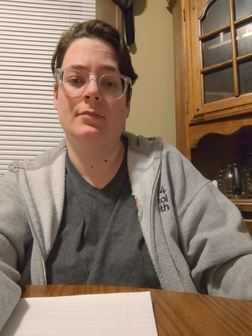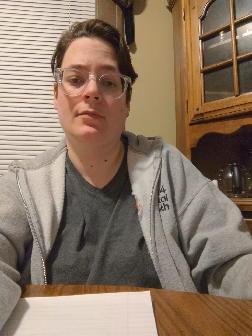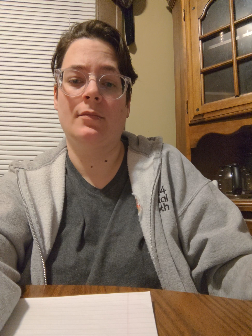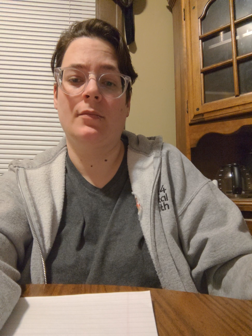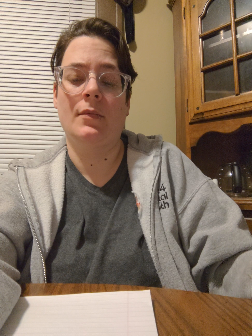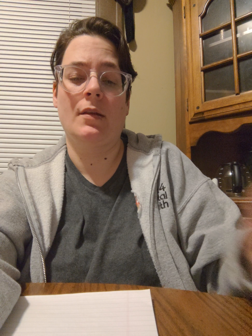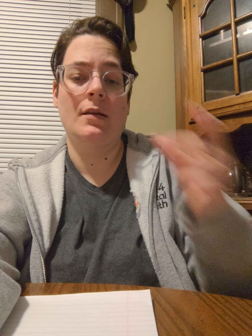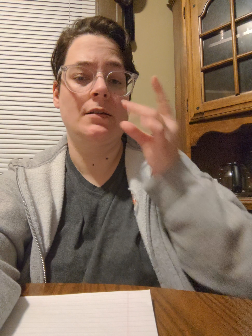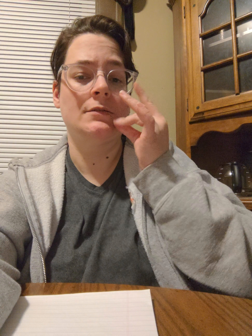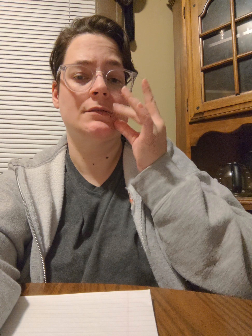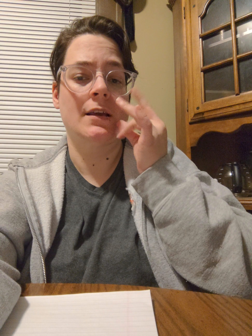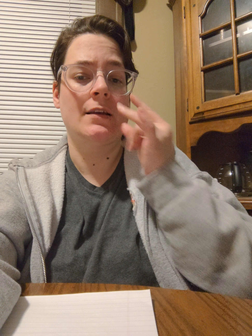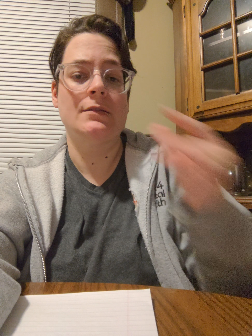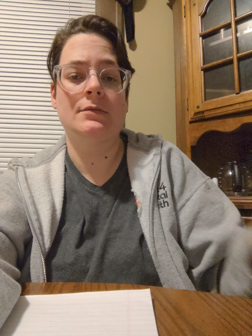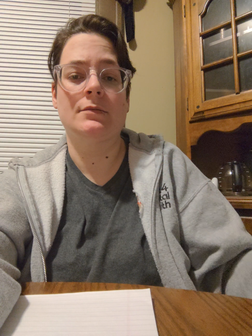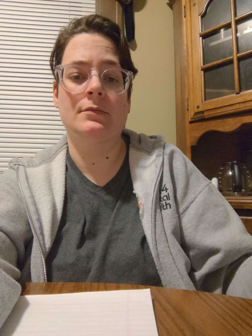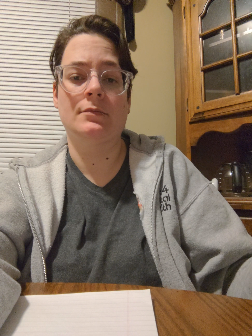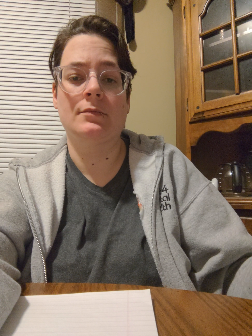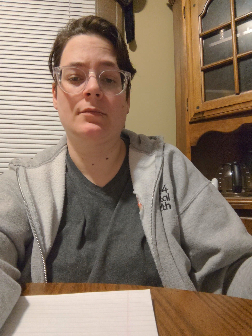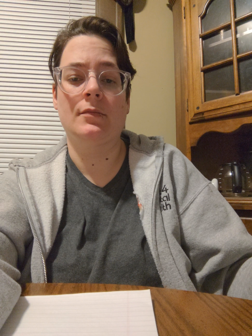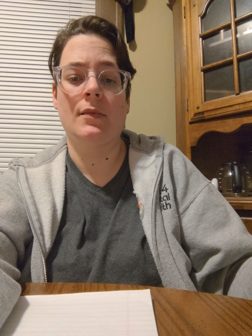snack